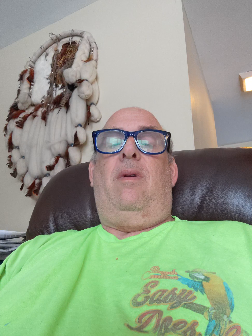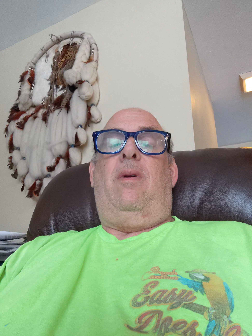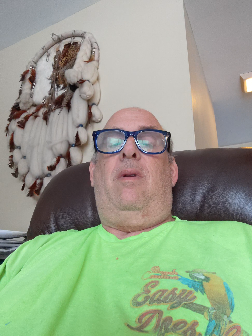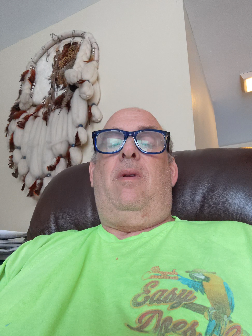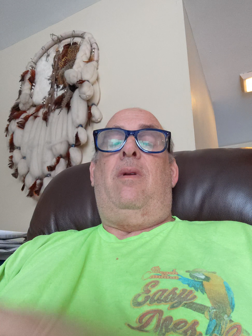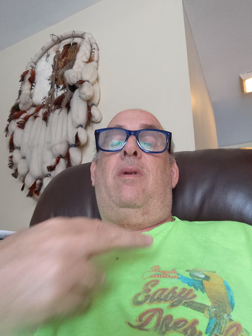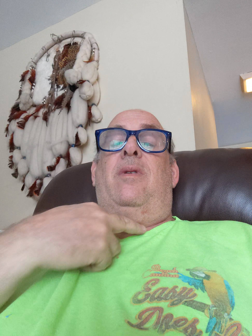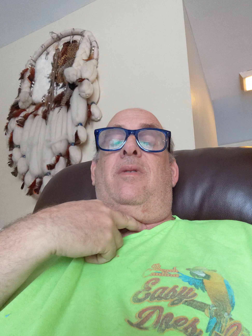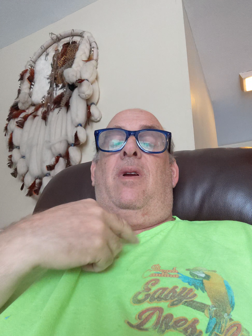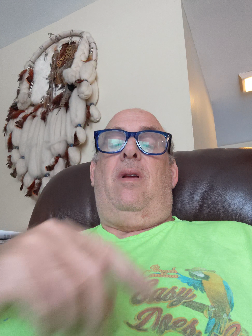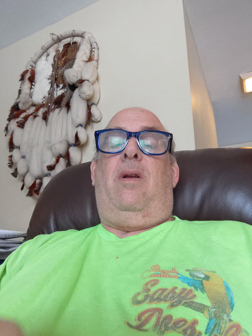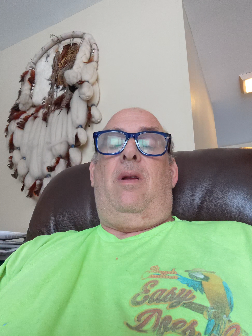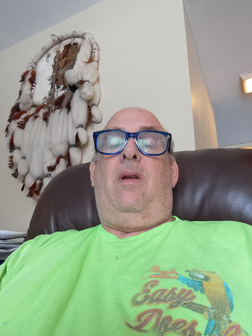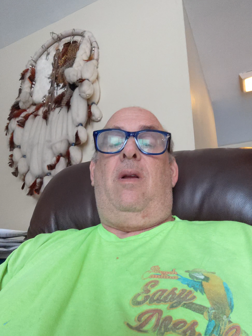stuck